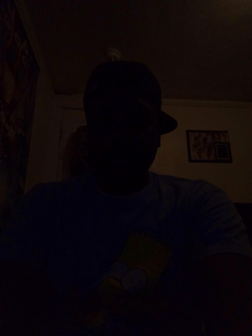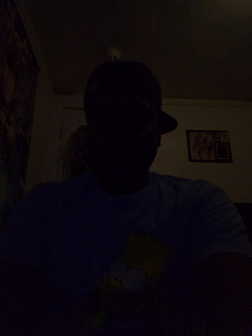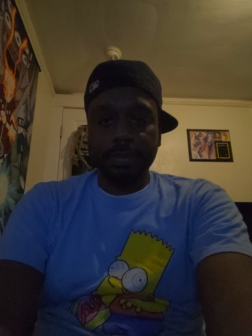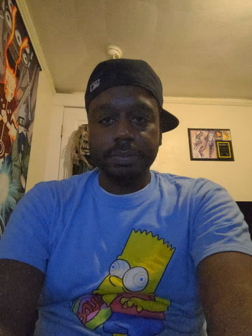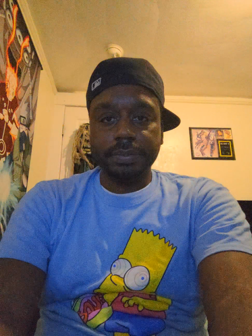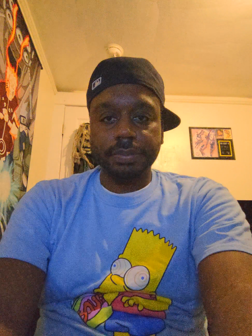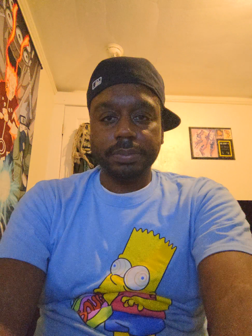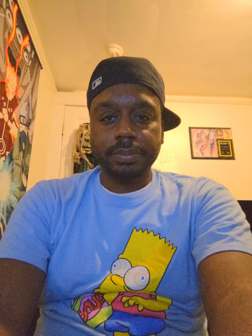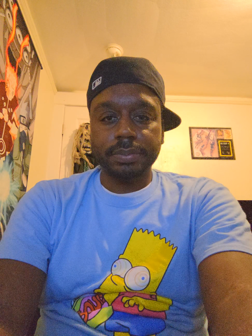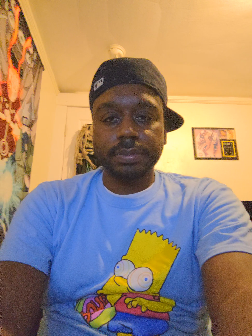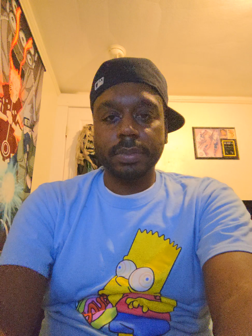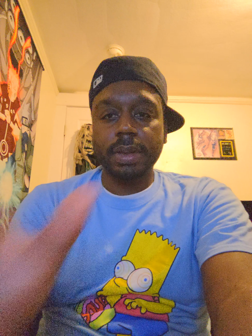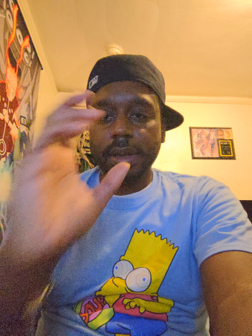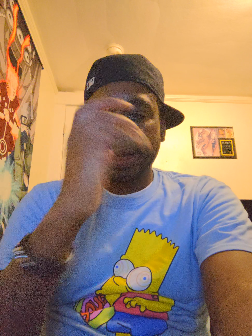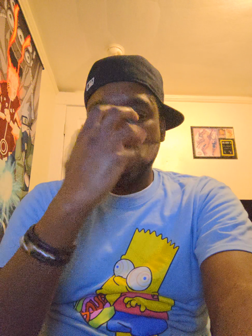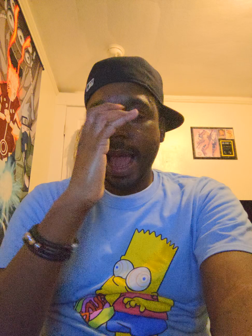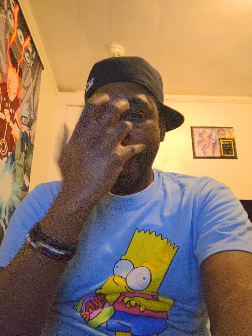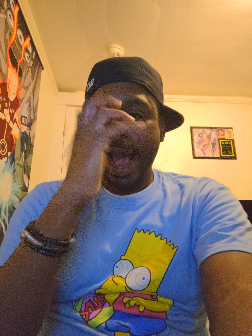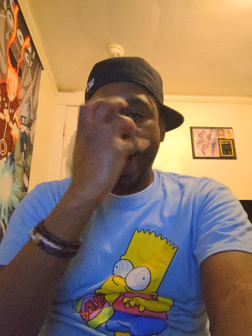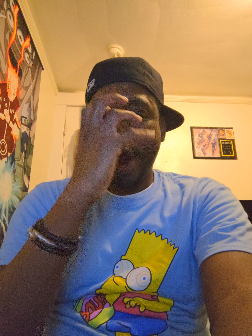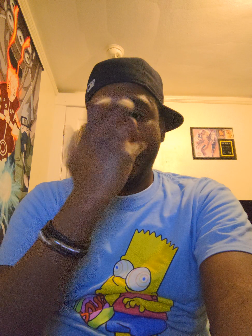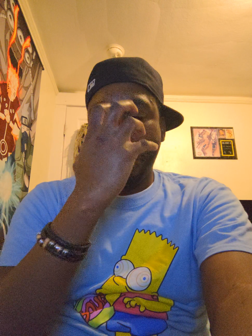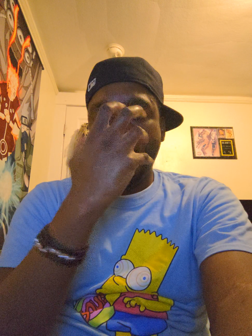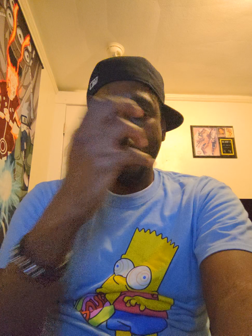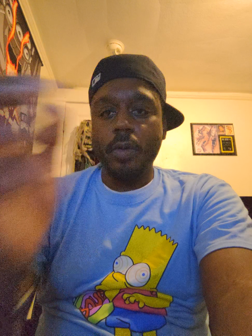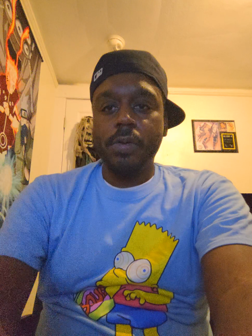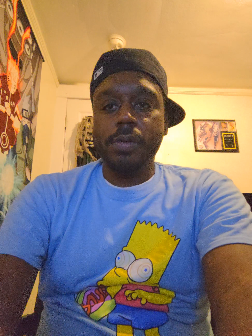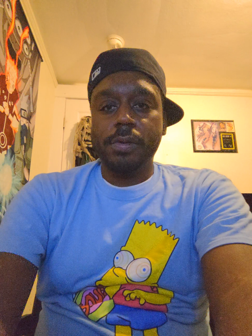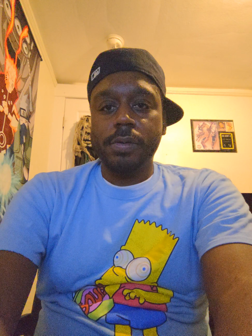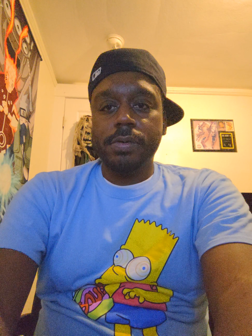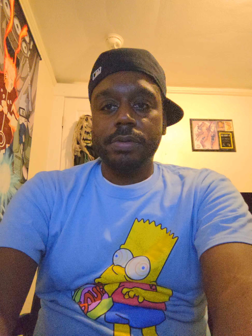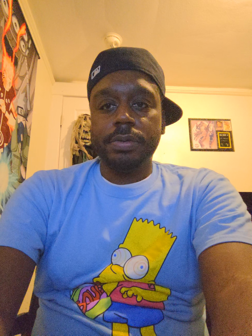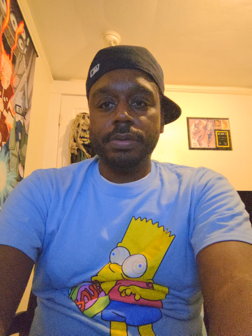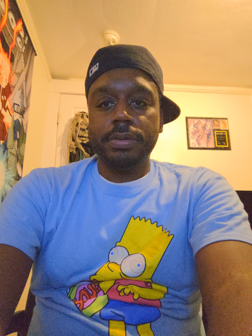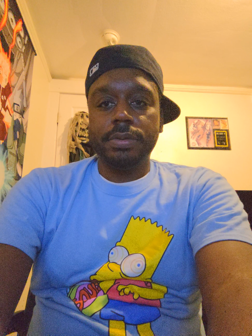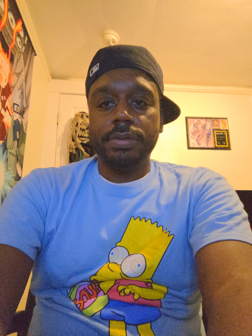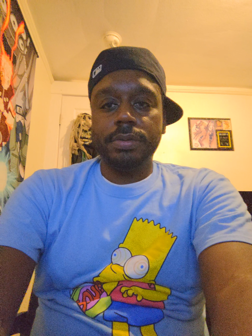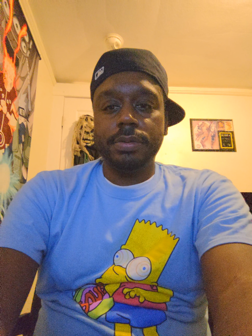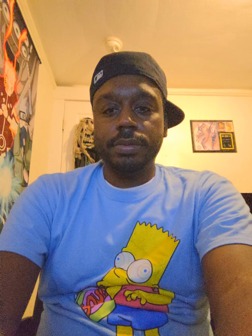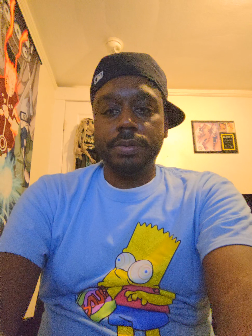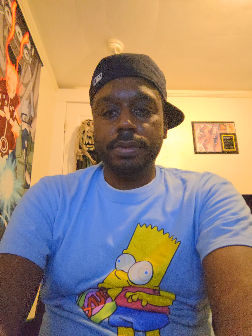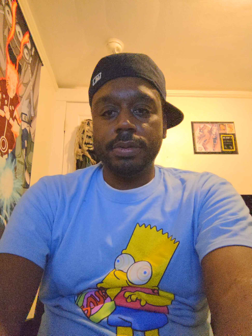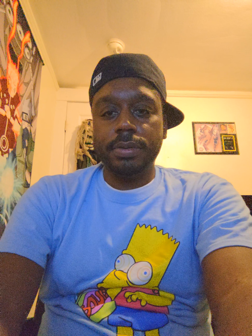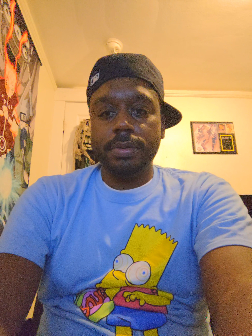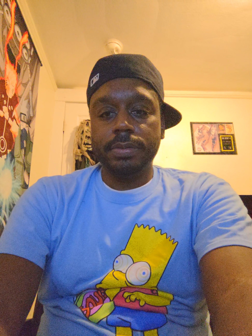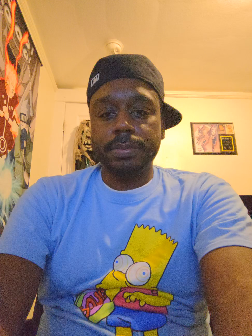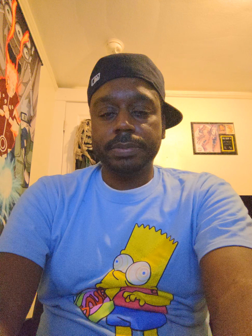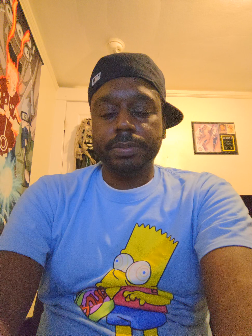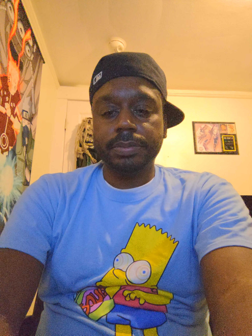clown